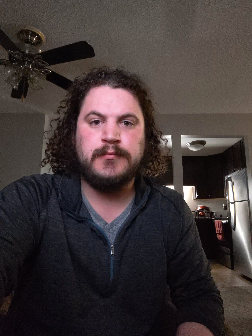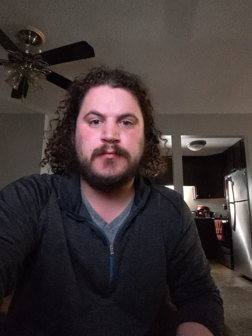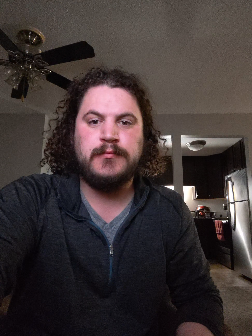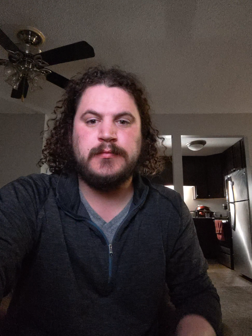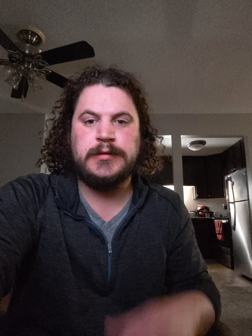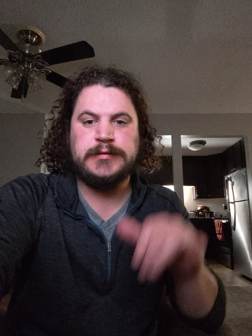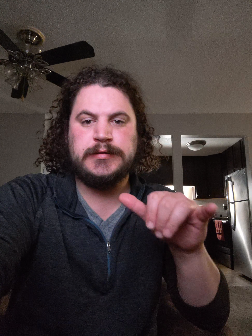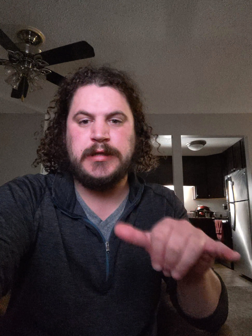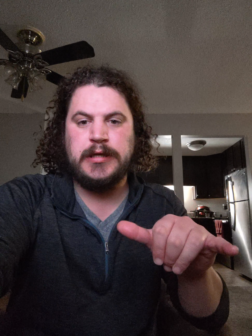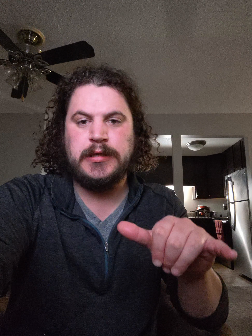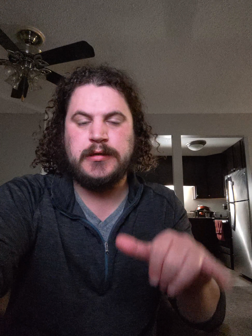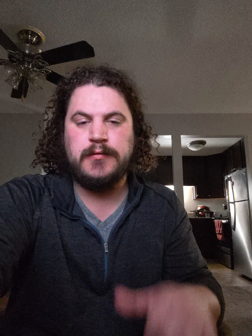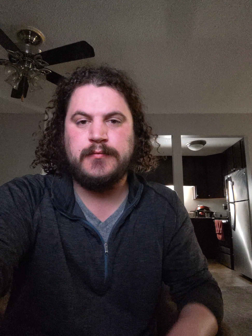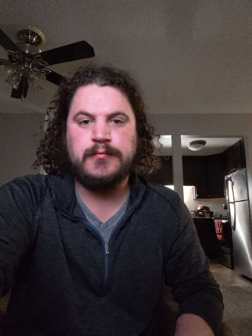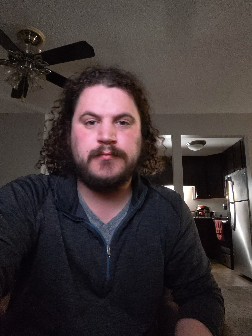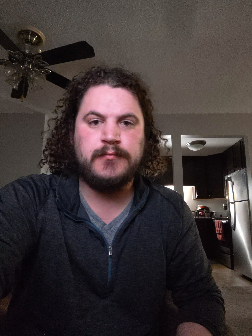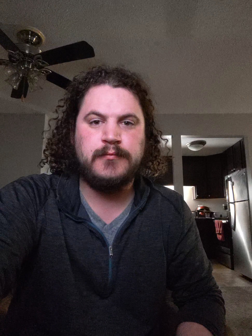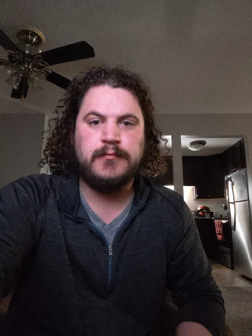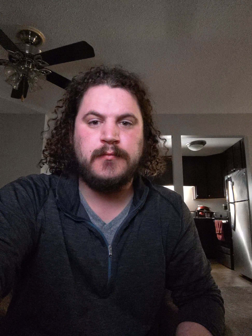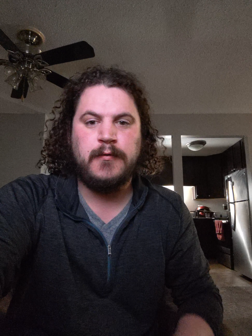stay